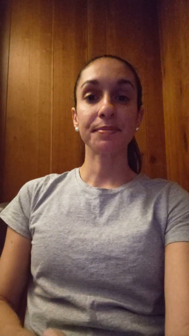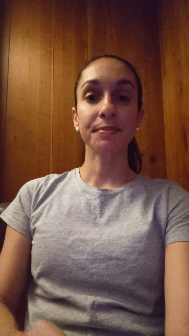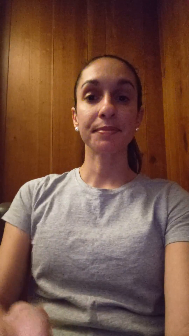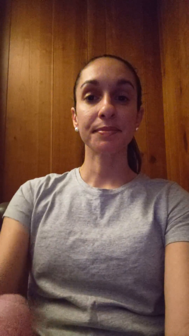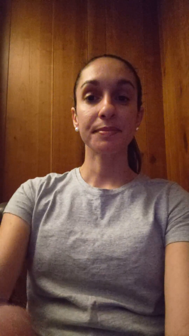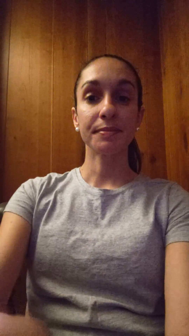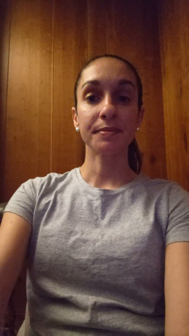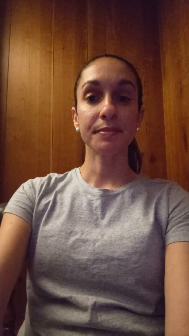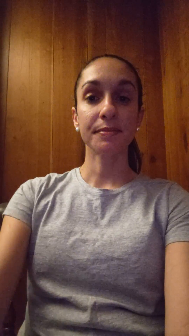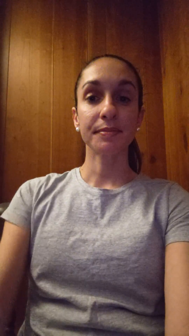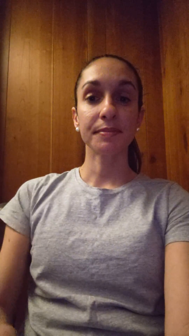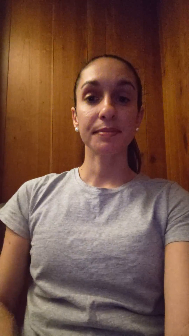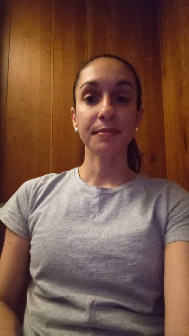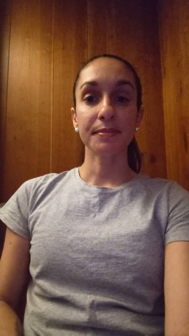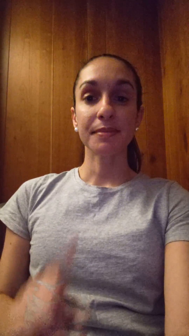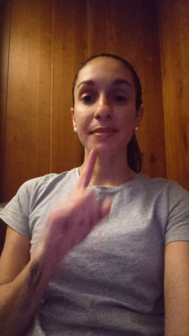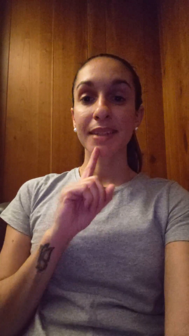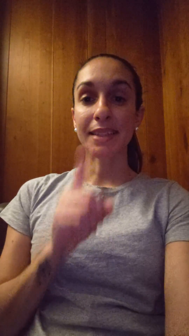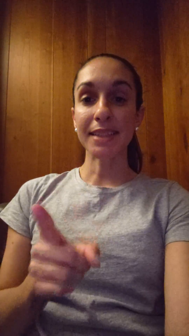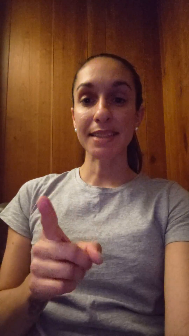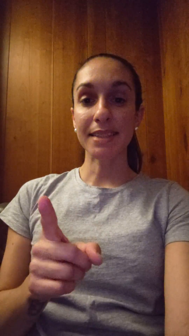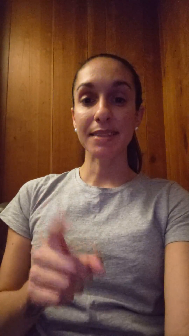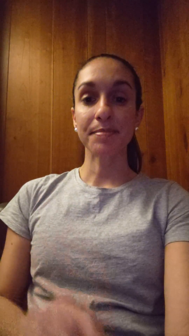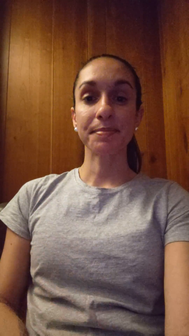is